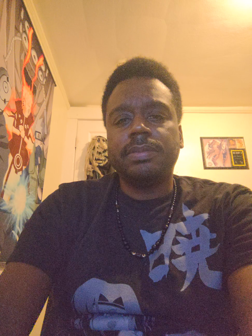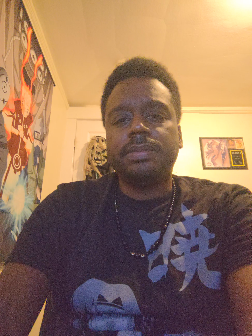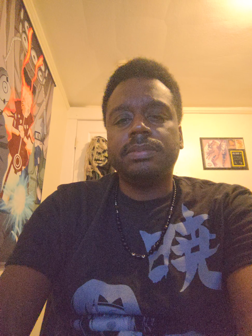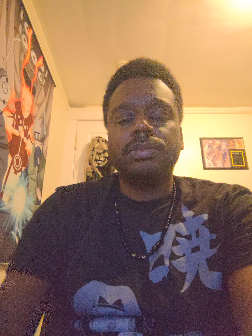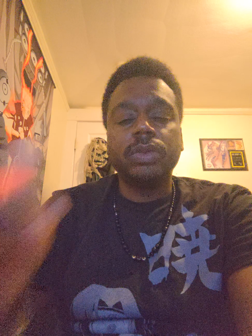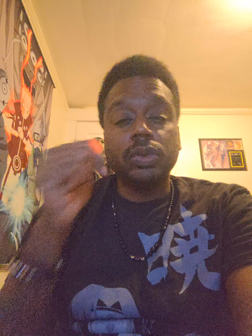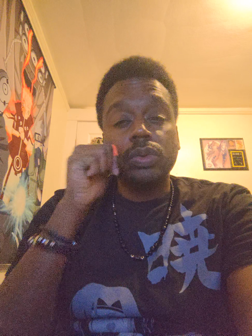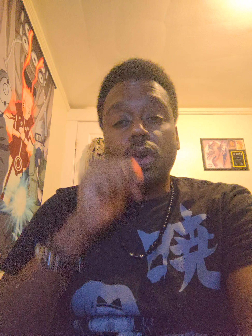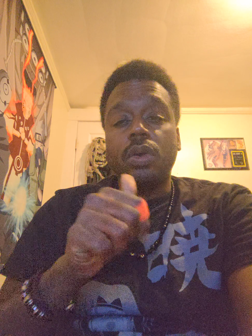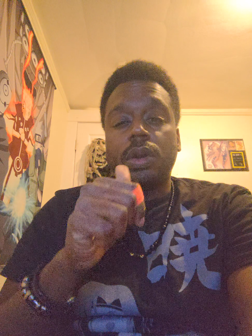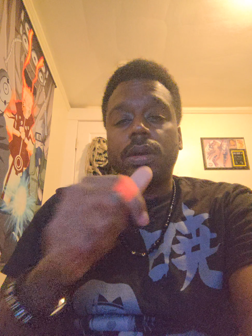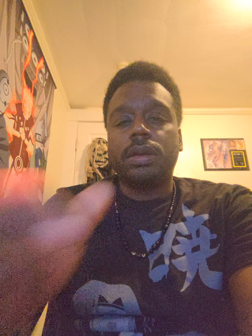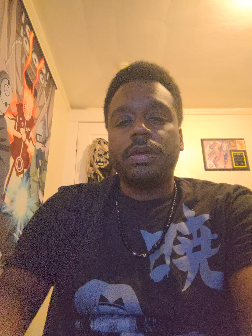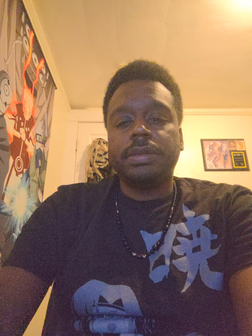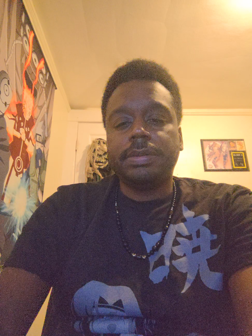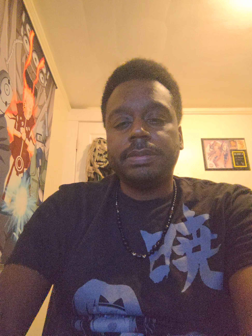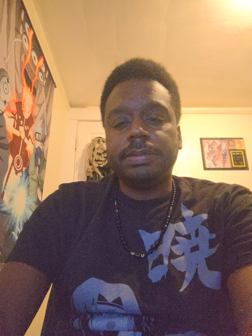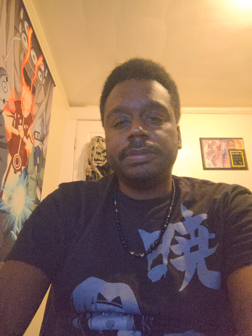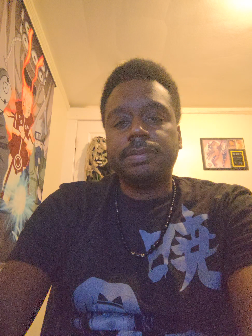girl